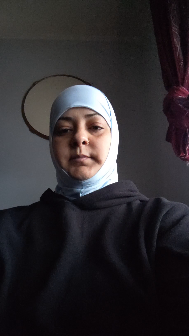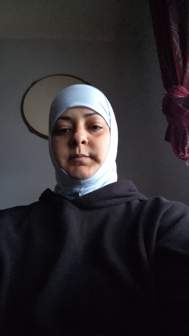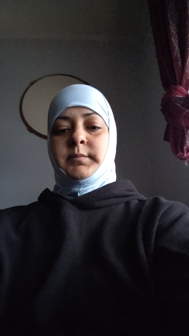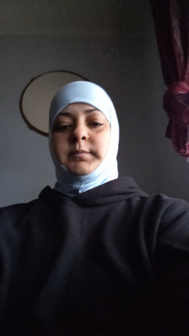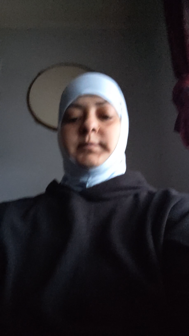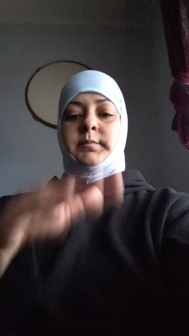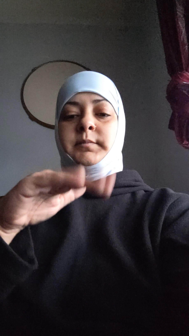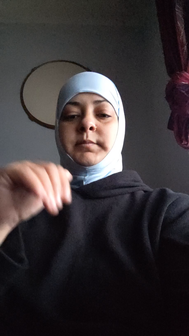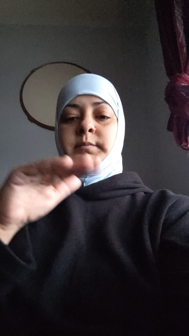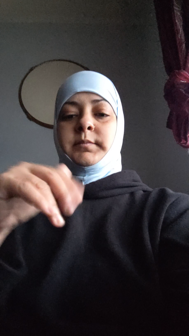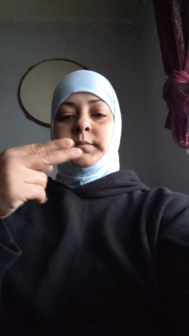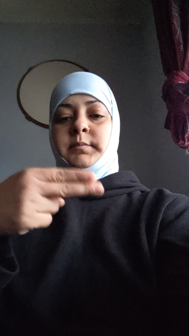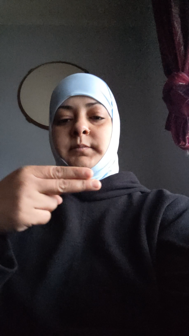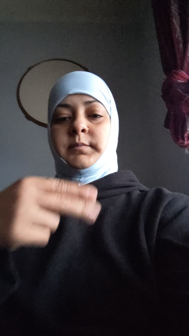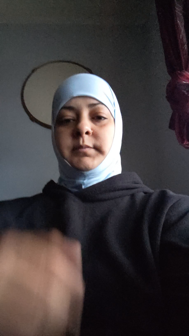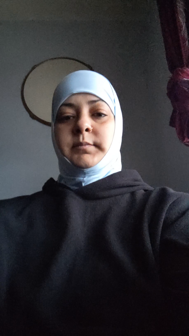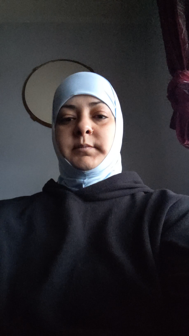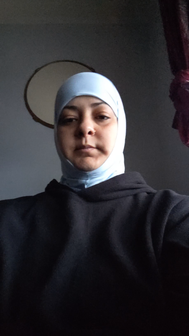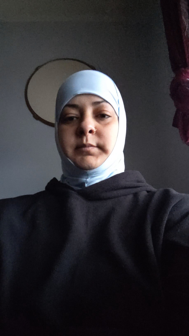pet's name